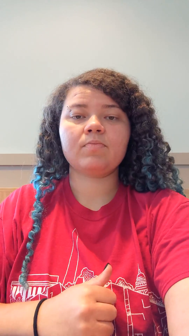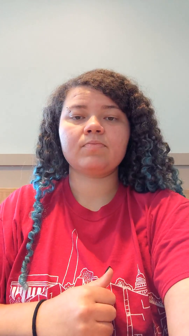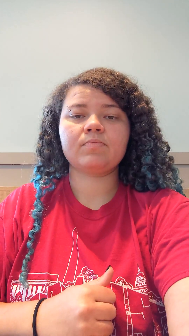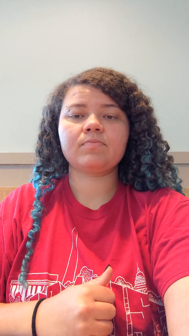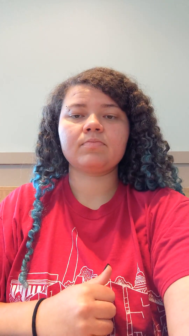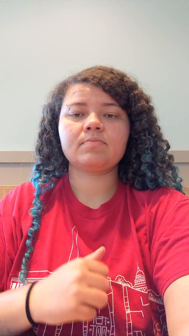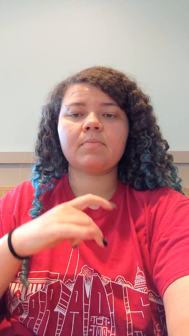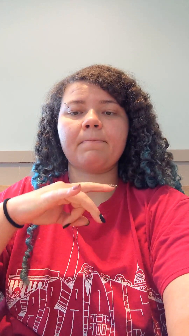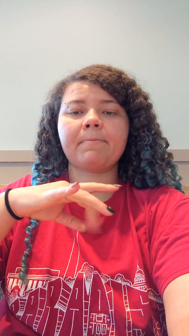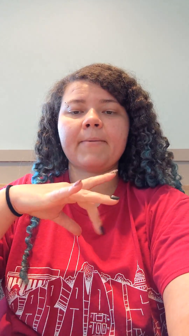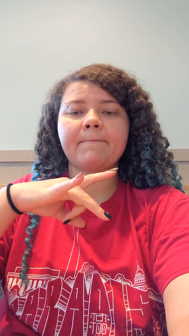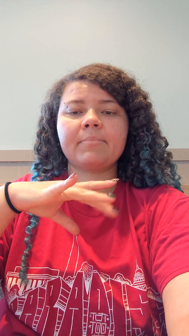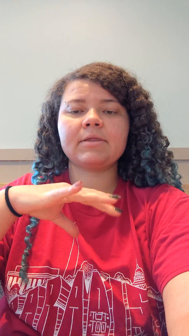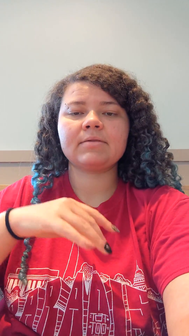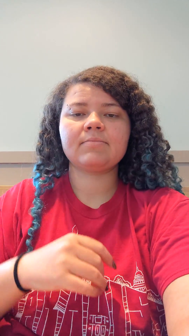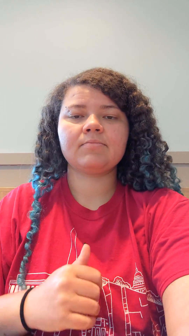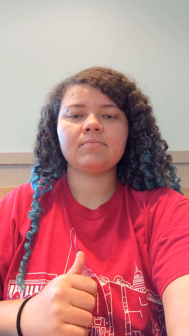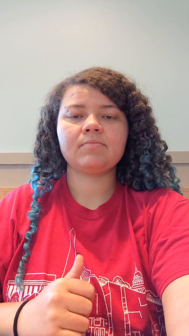pumpkin